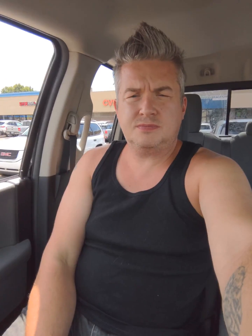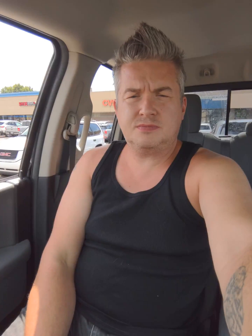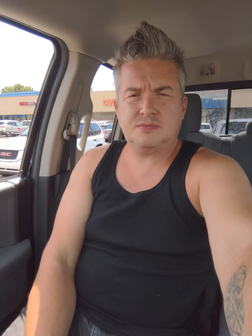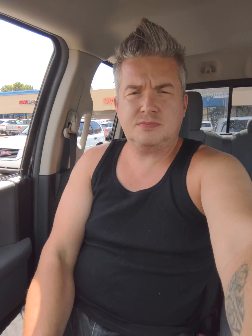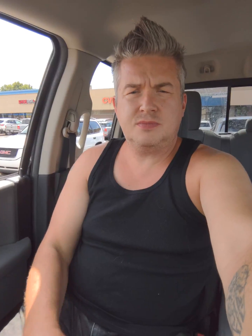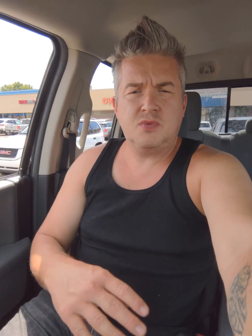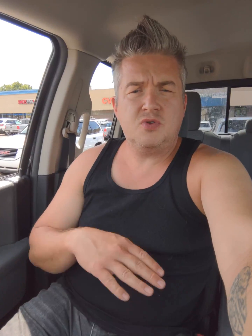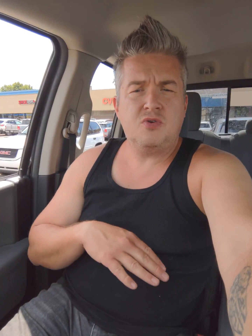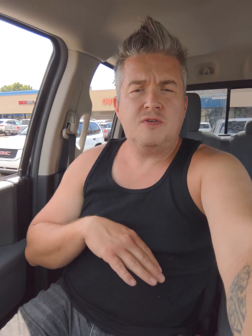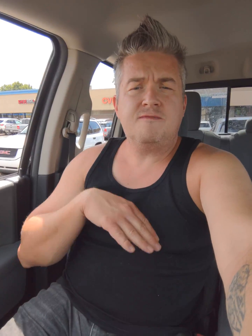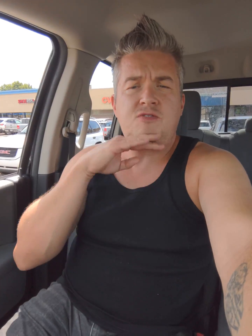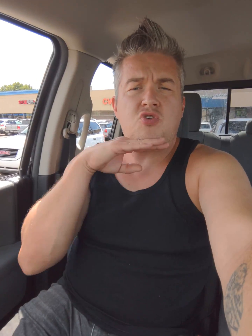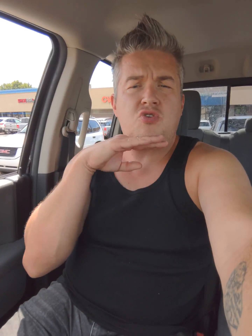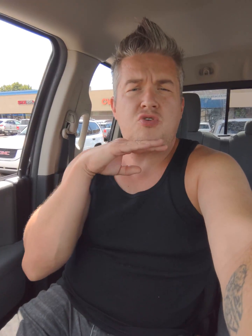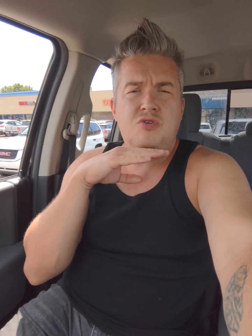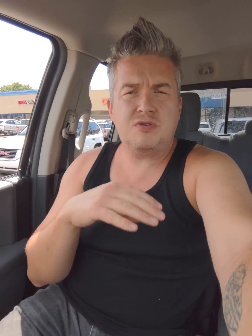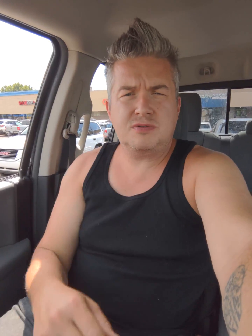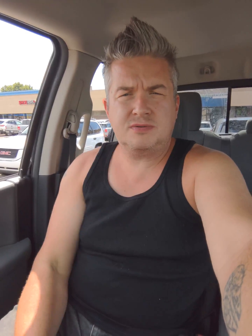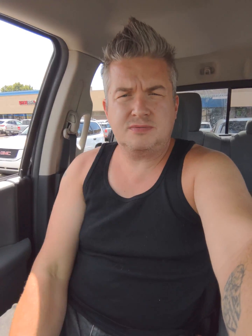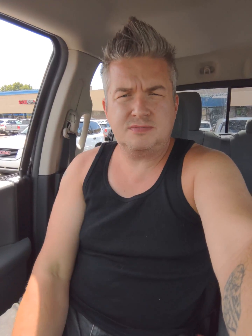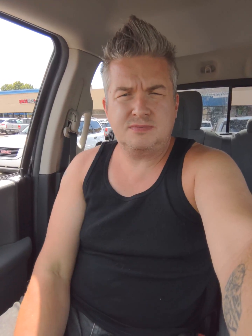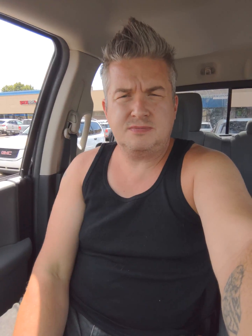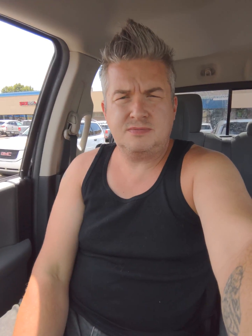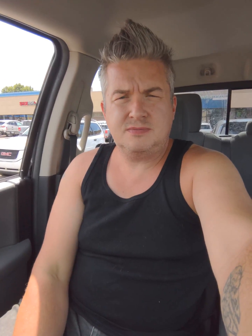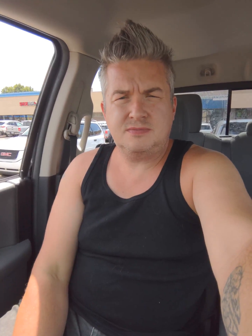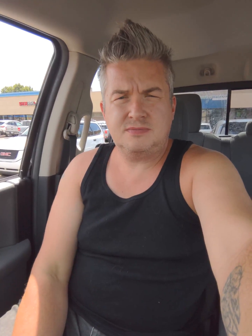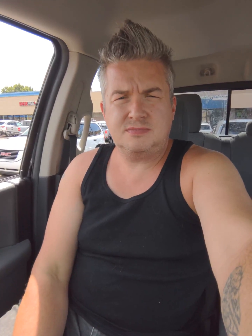full